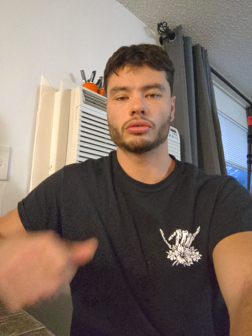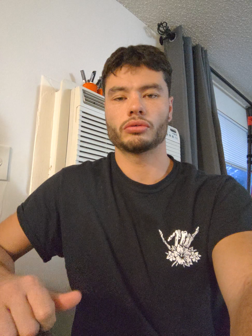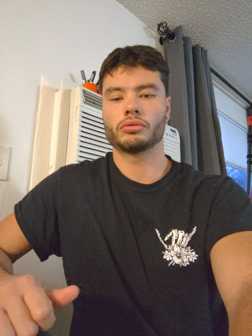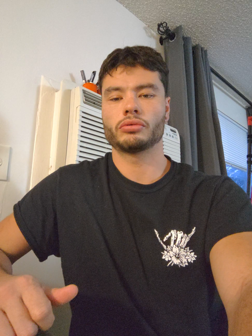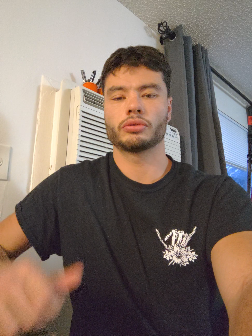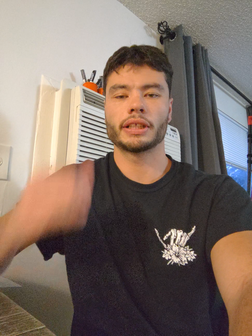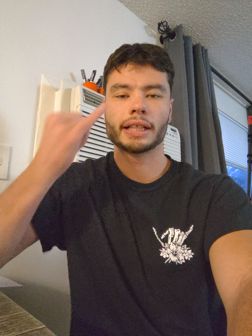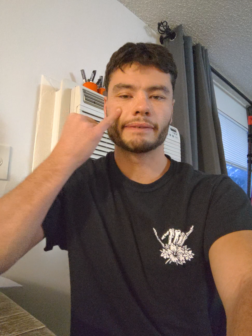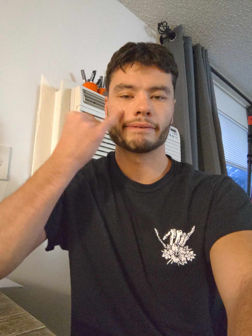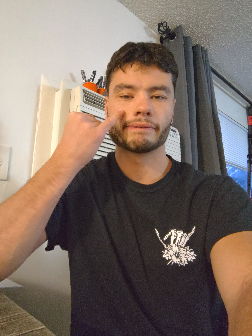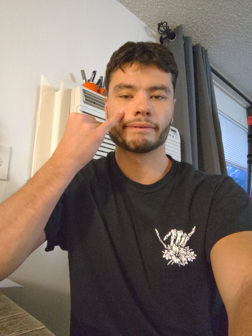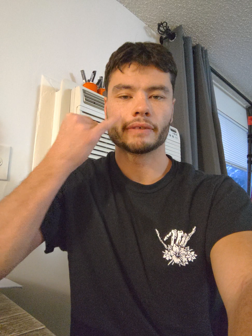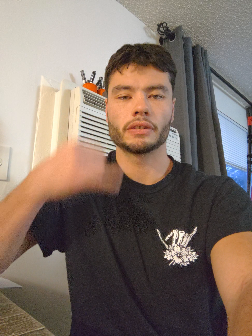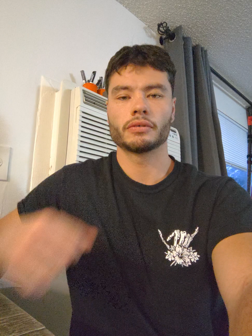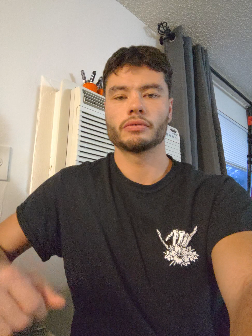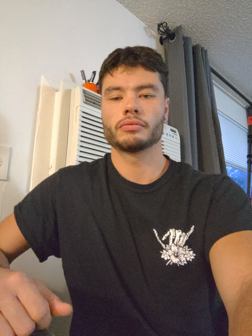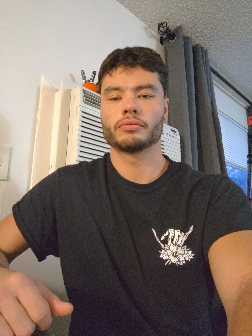if